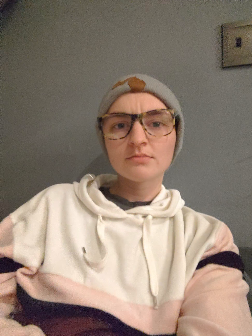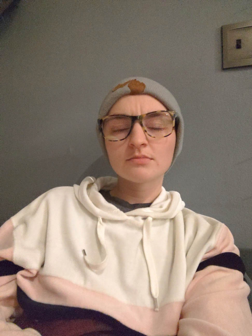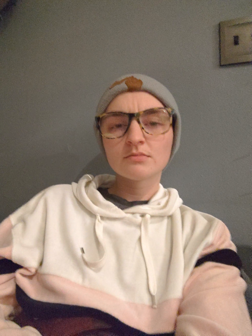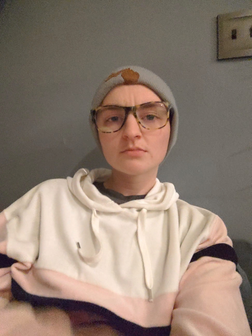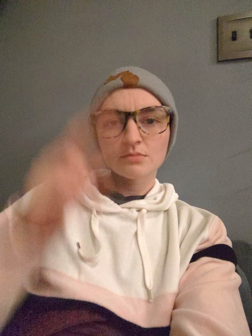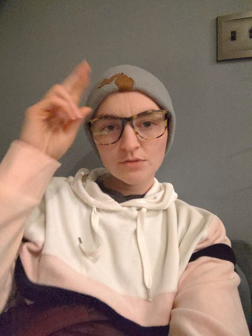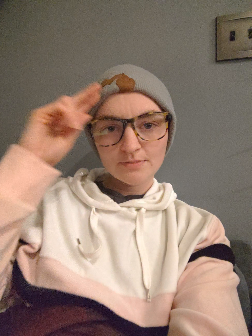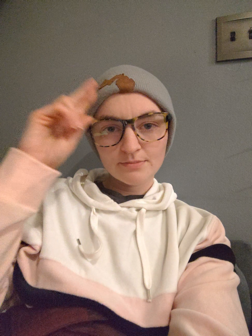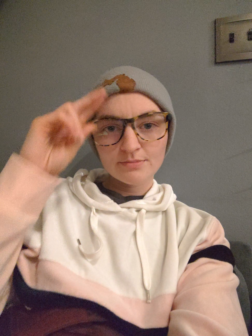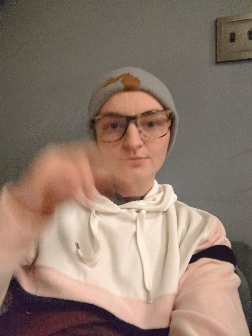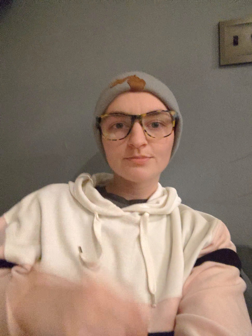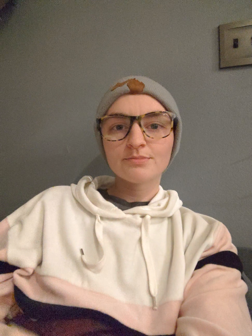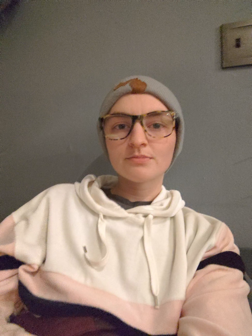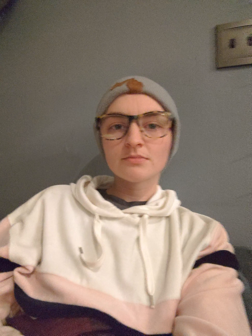uncle